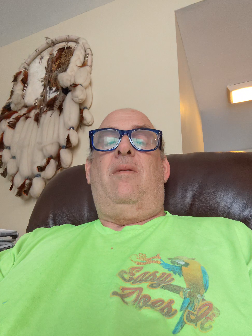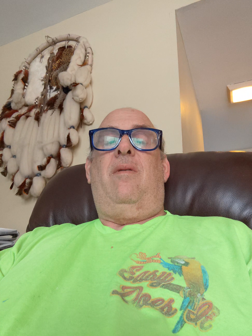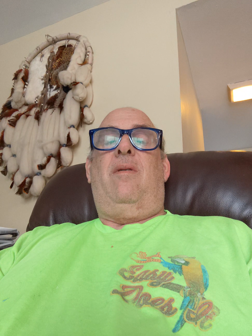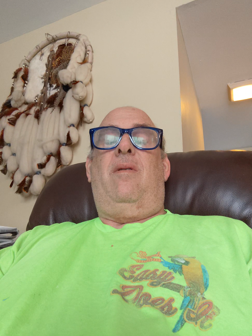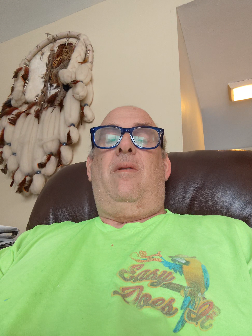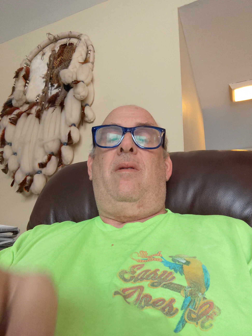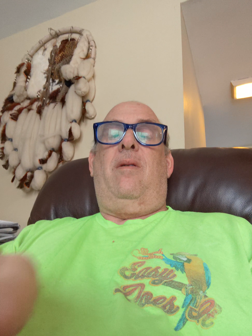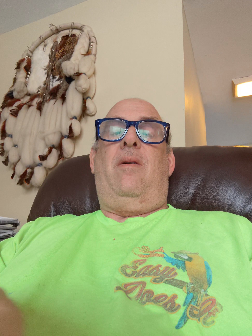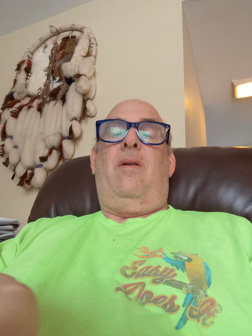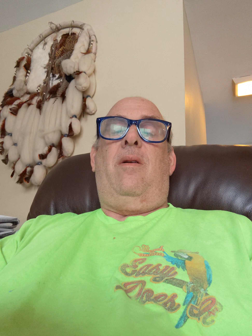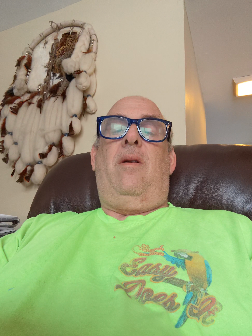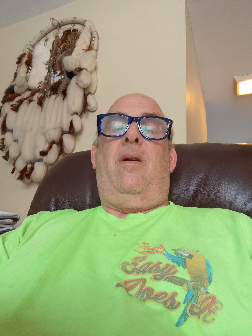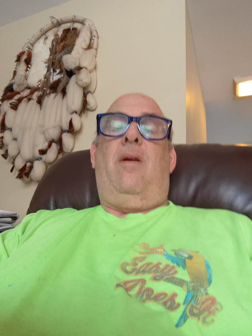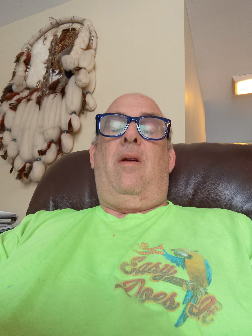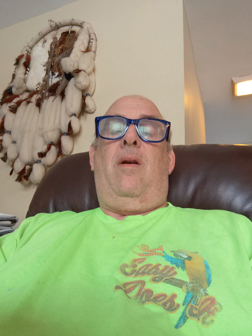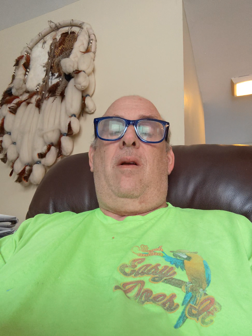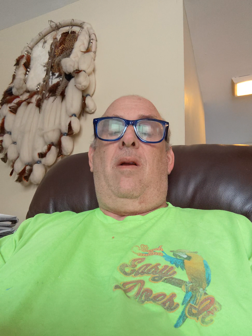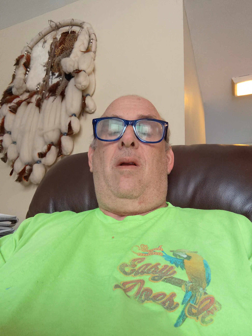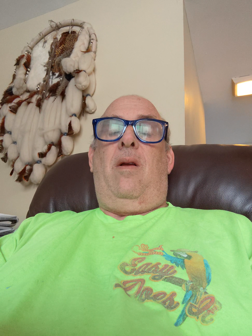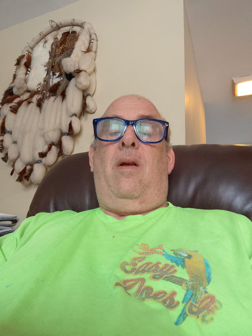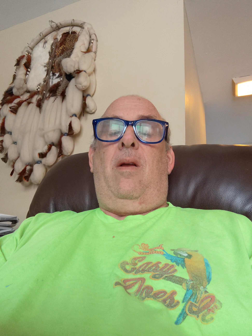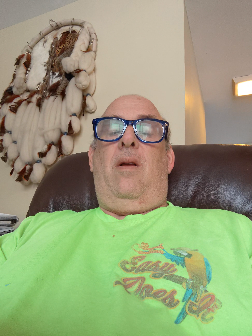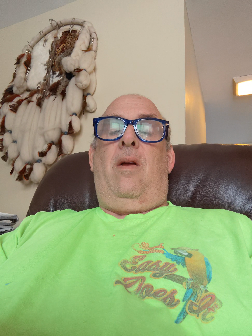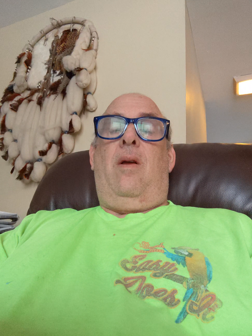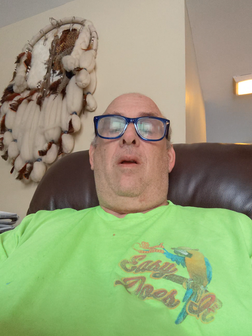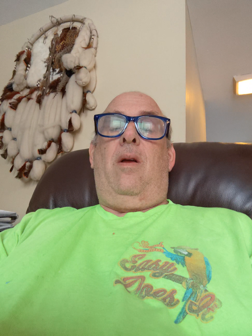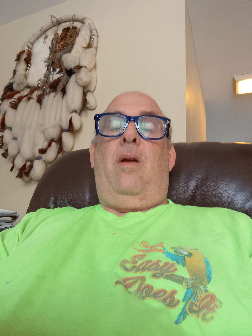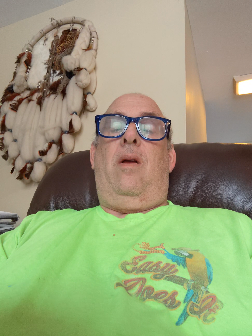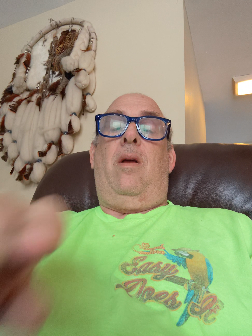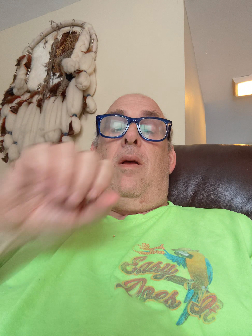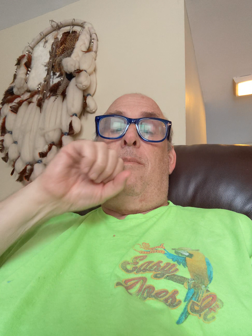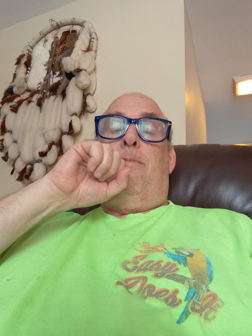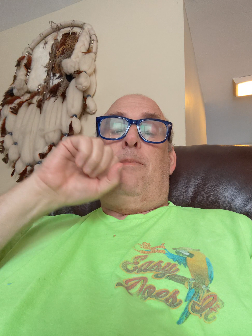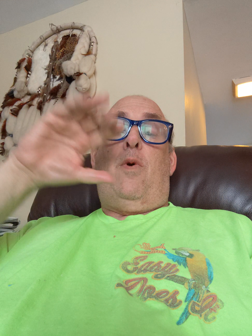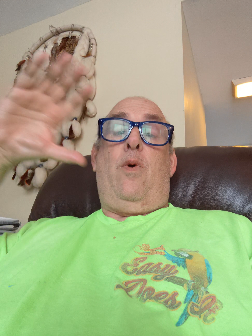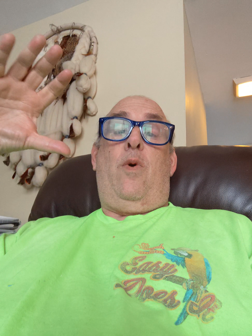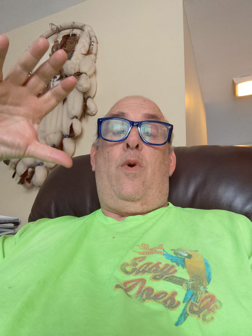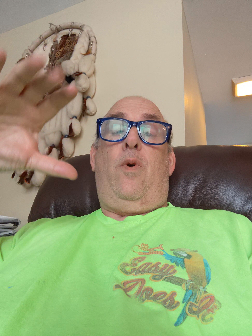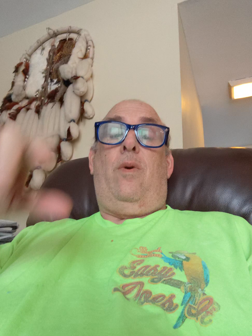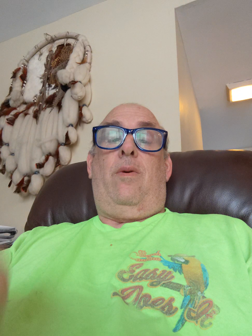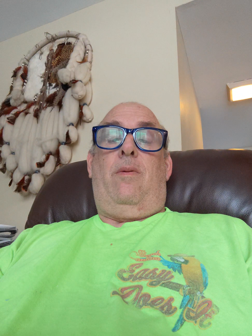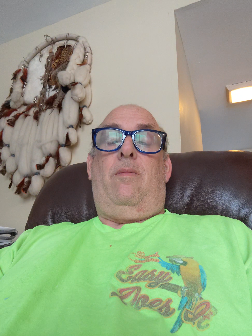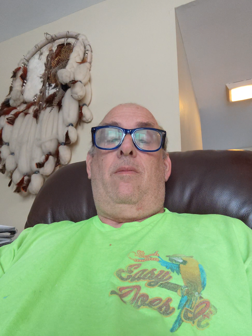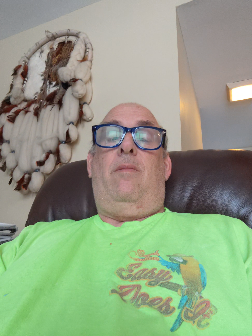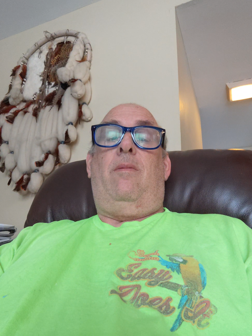balloon